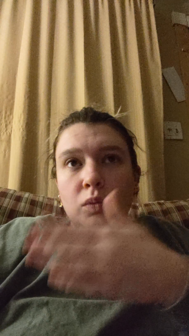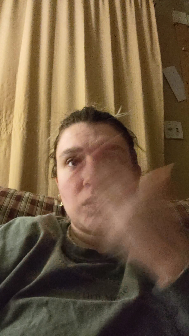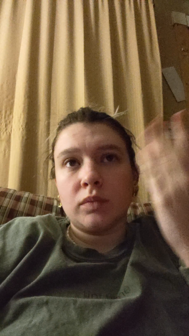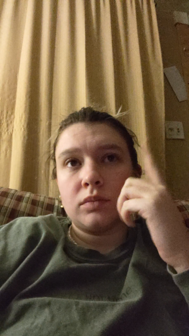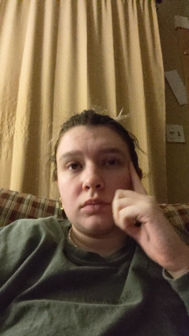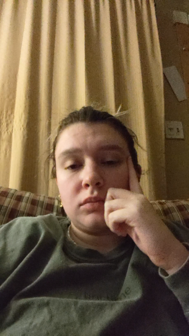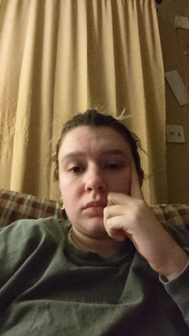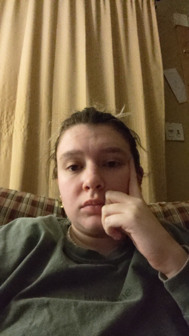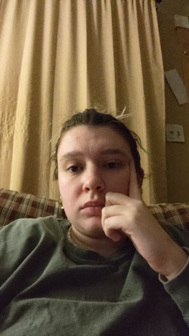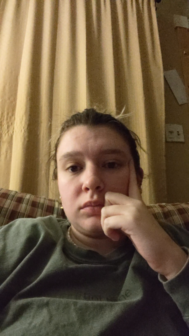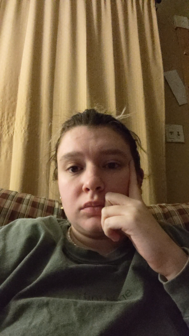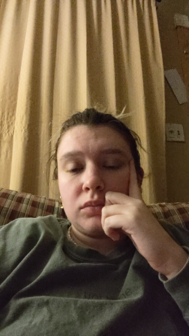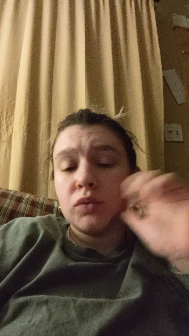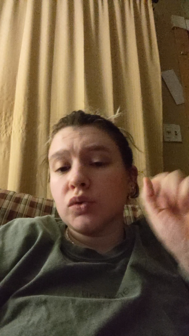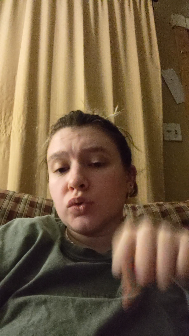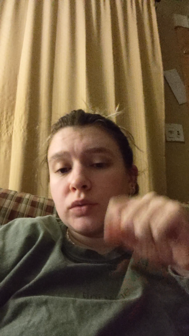could